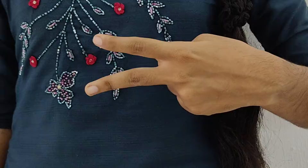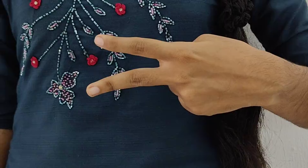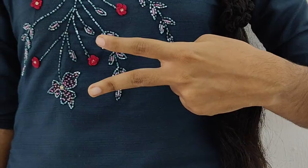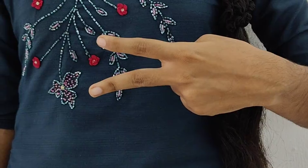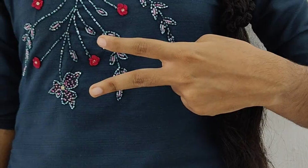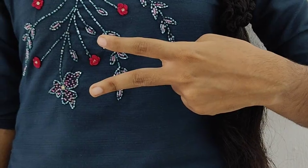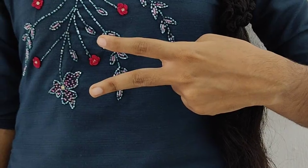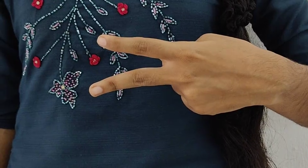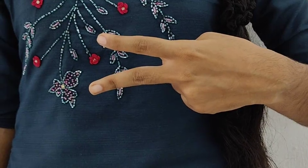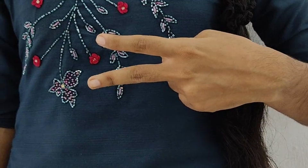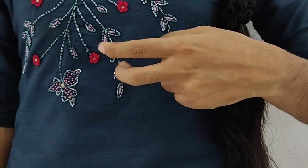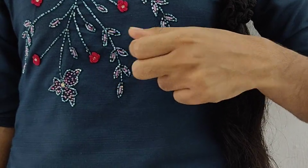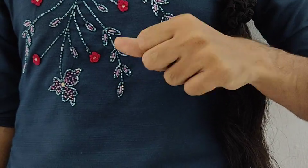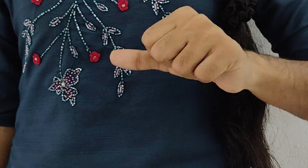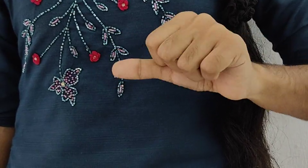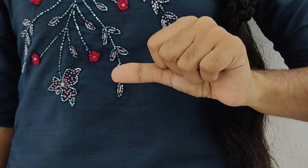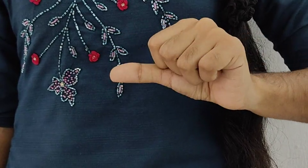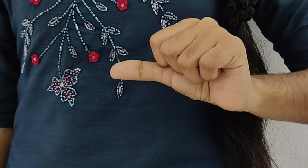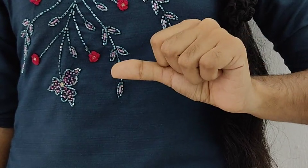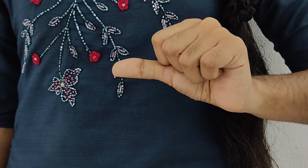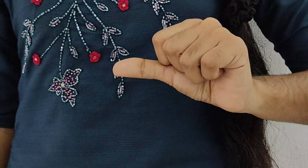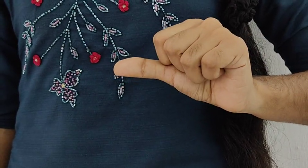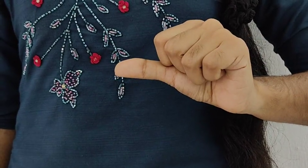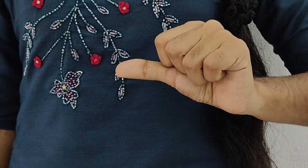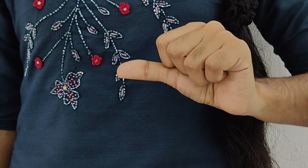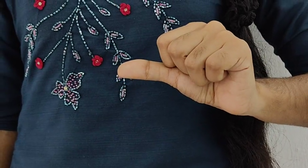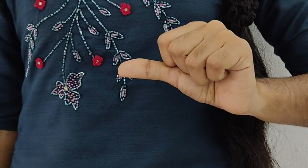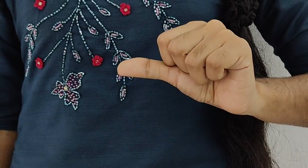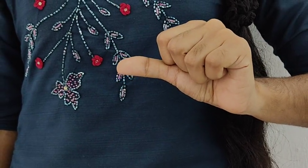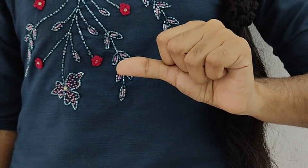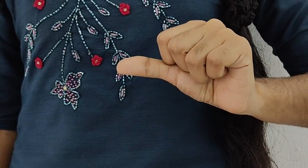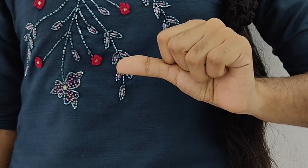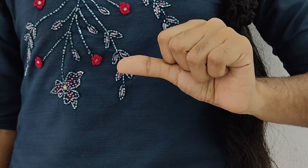ഐ